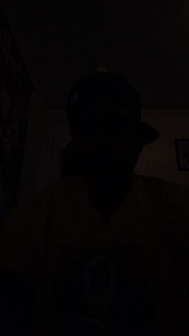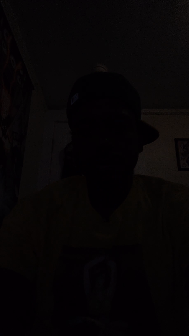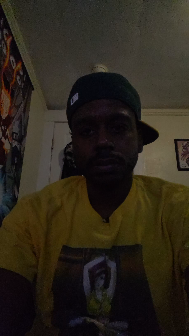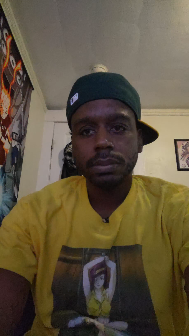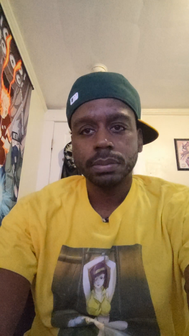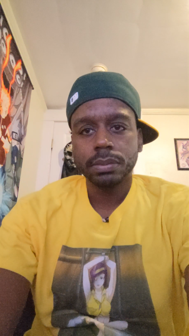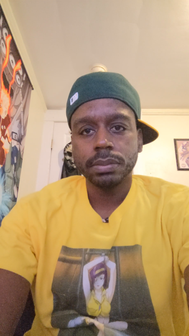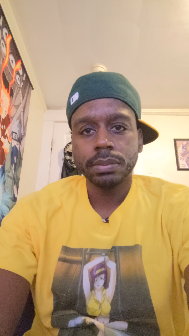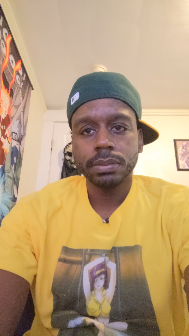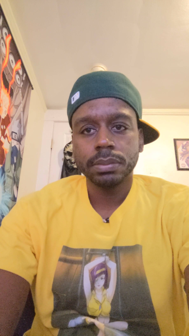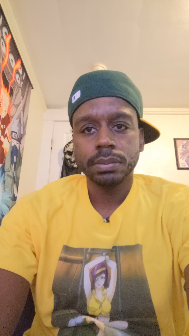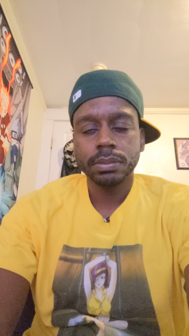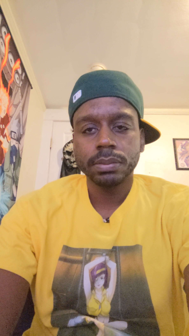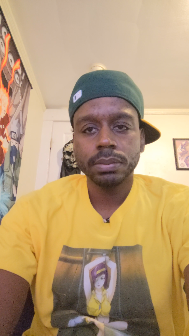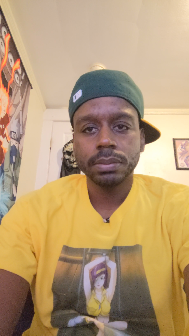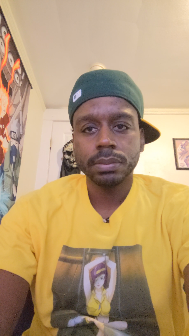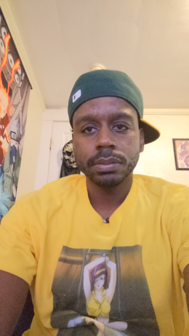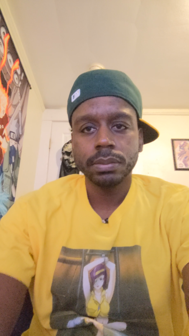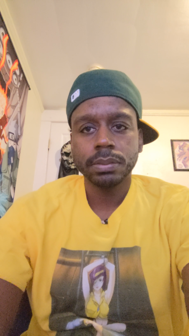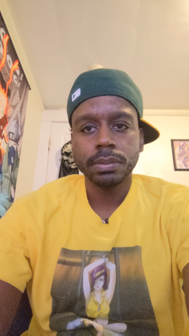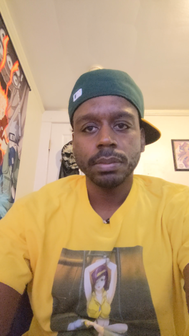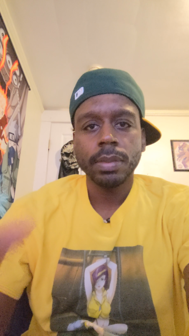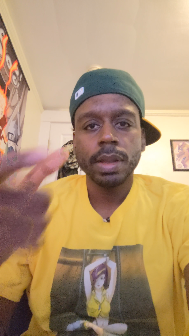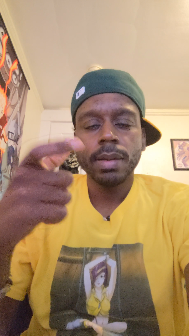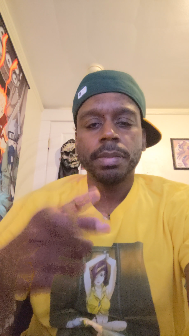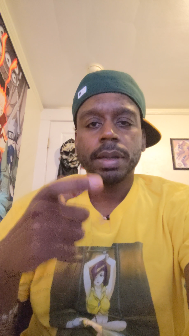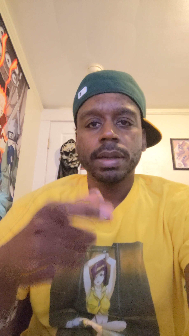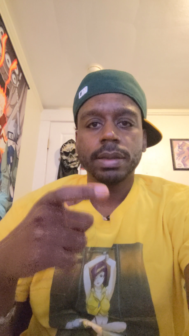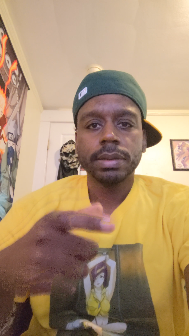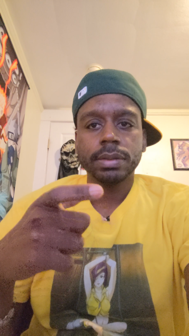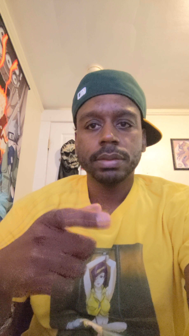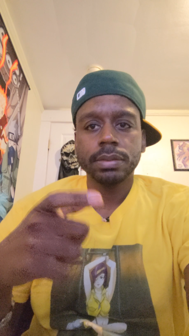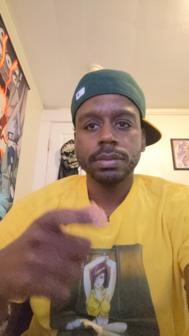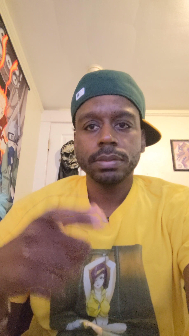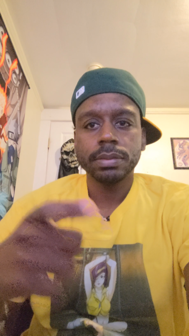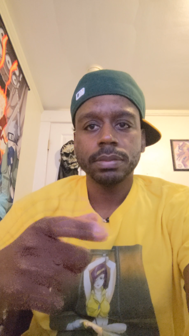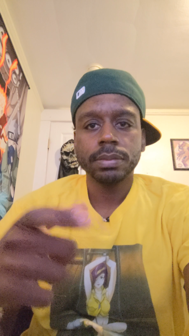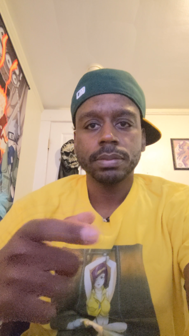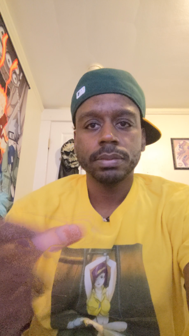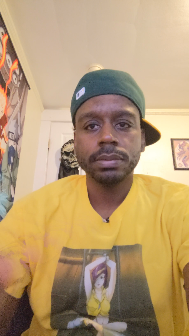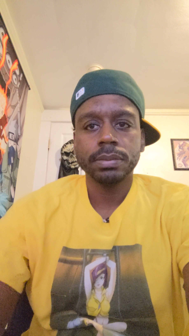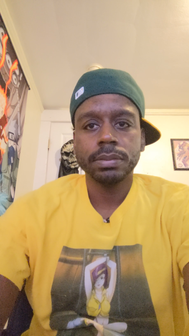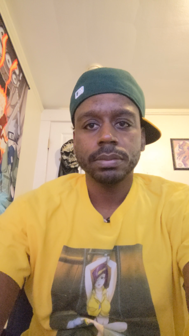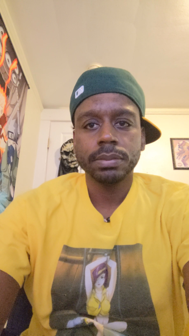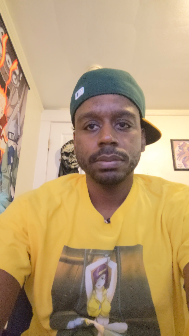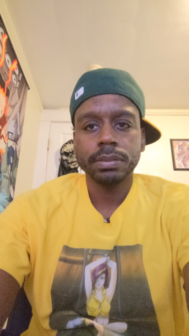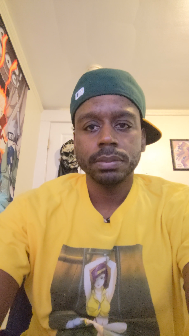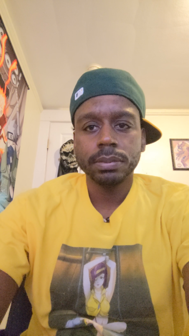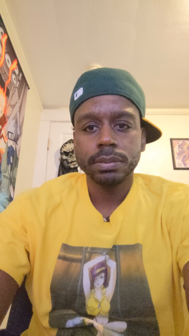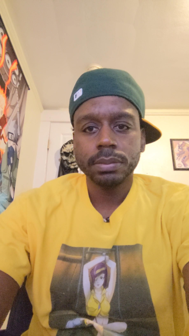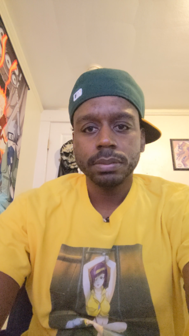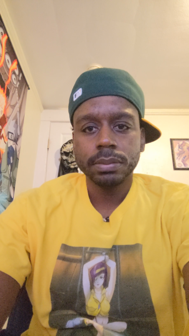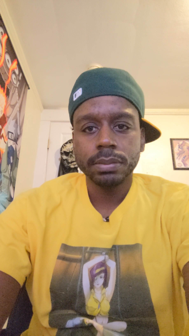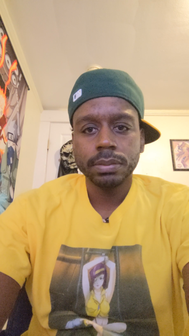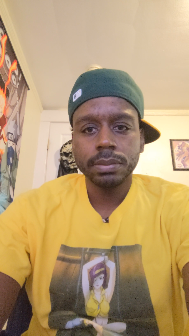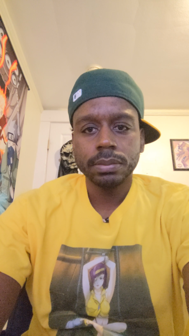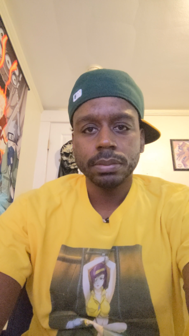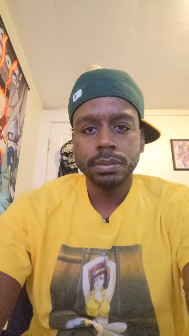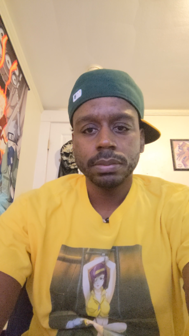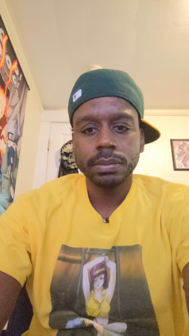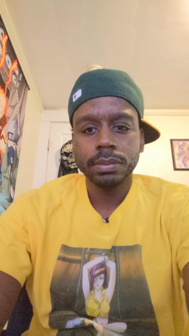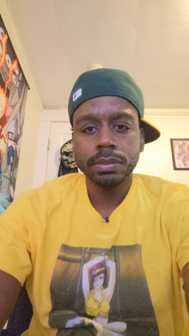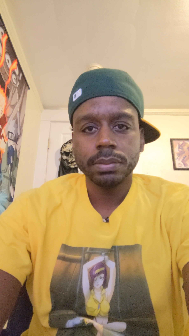plate